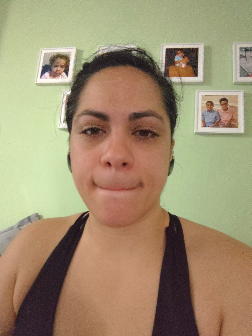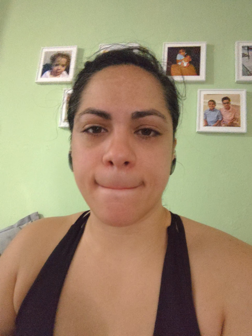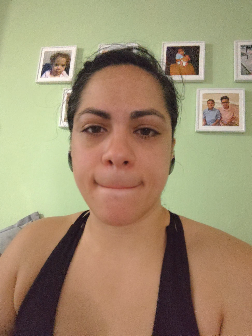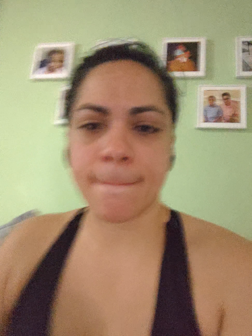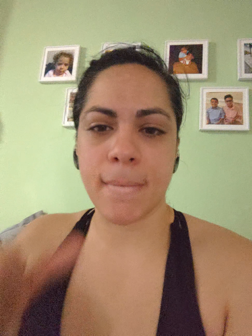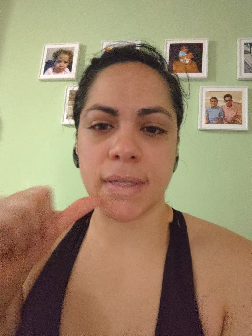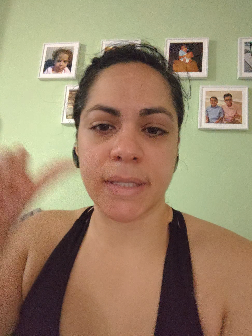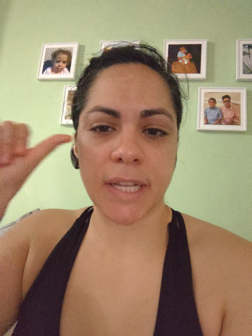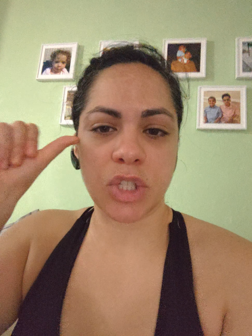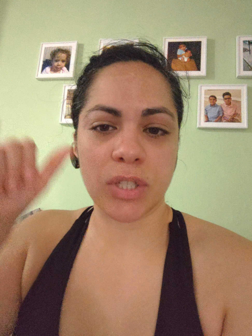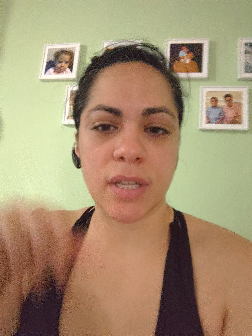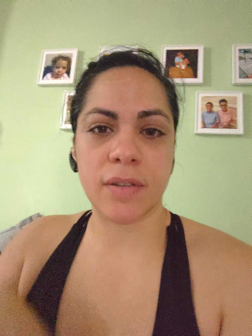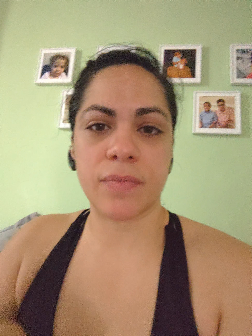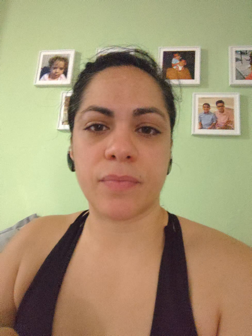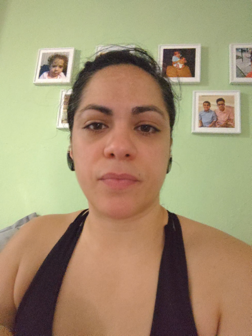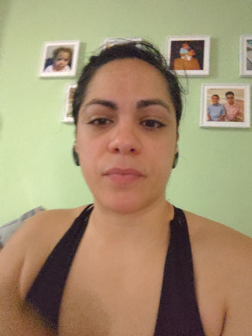yesterday